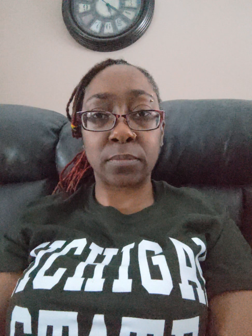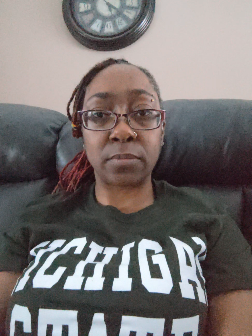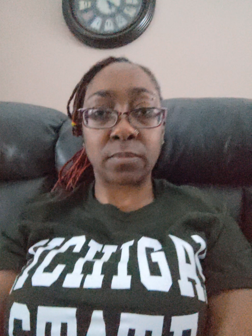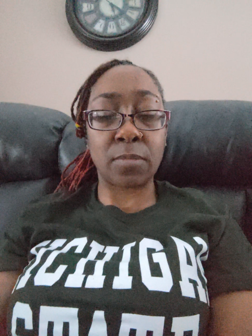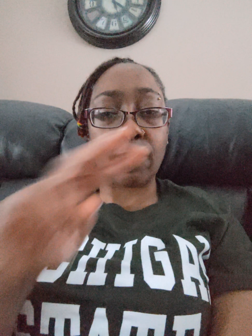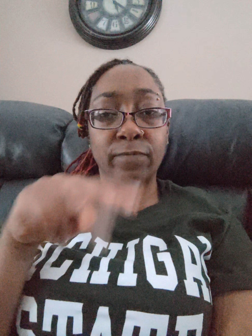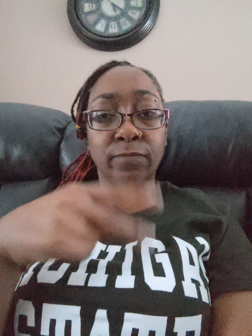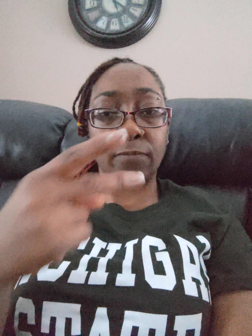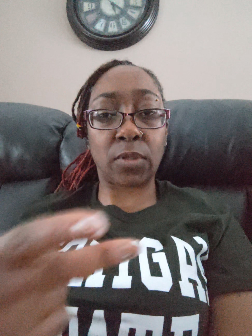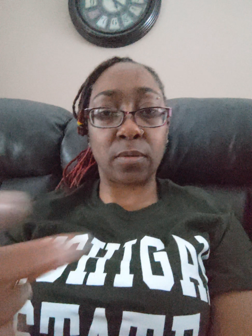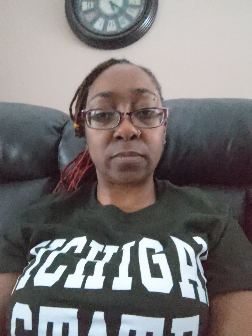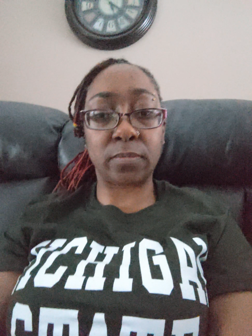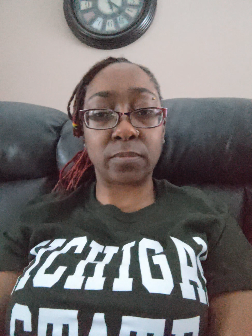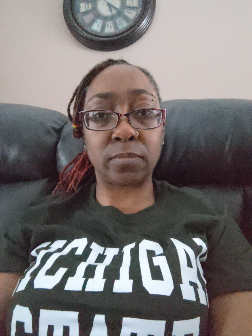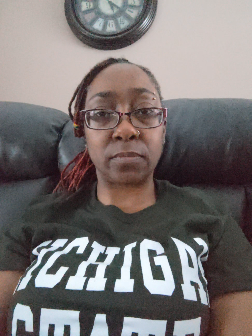fall